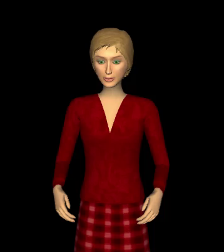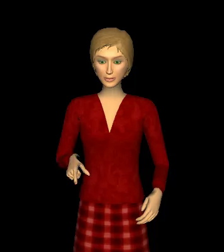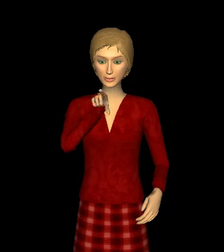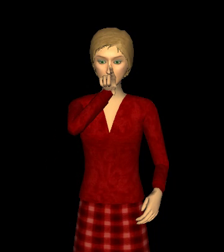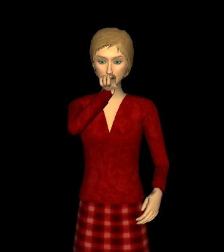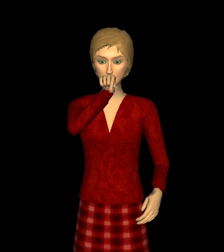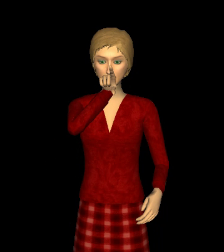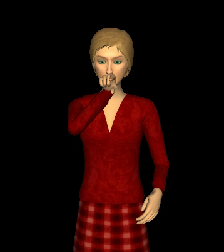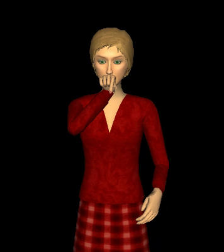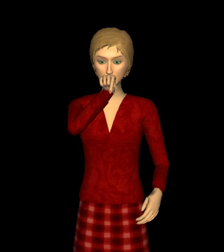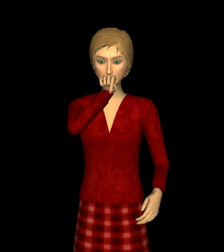عصفور